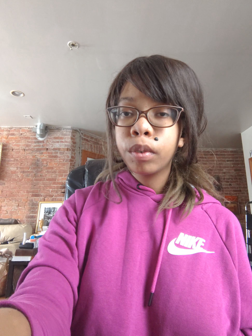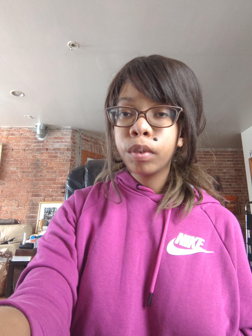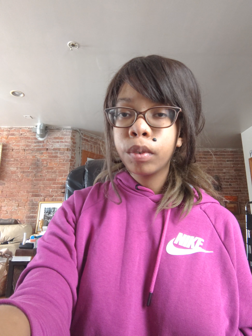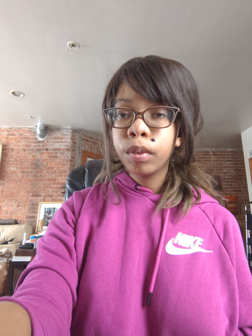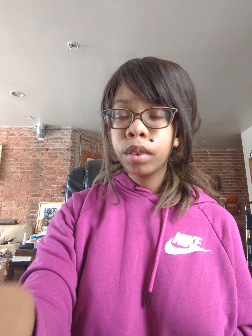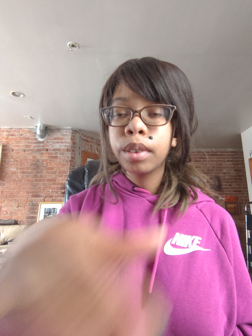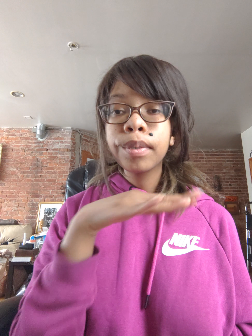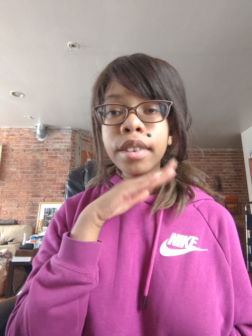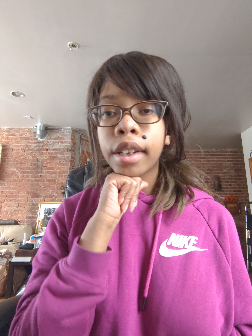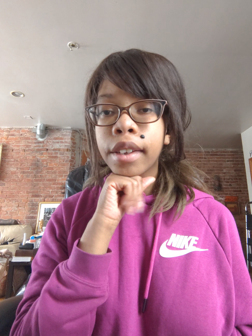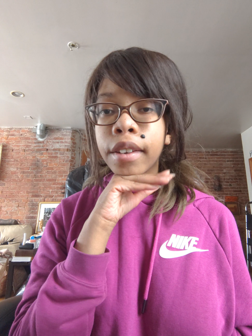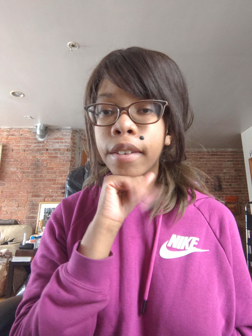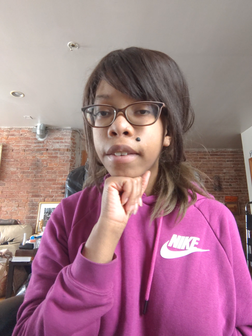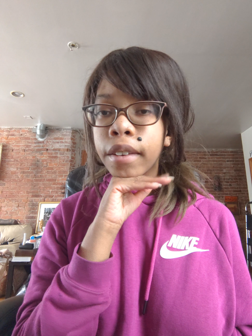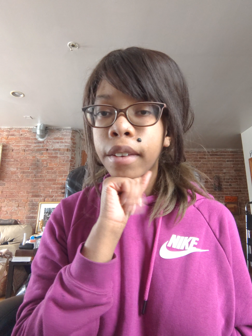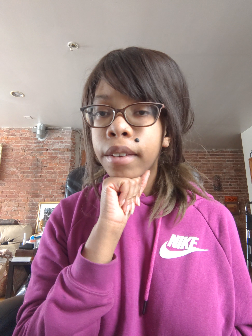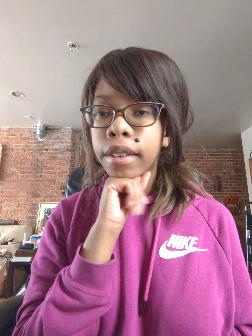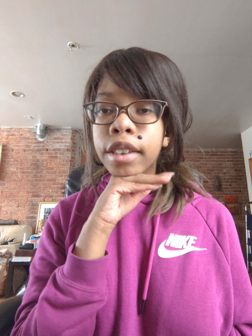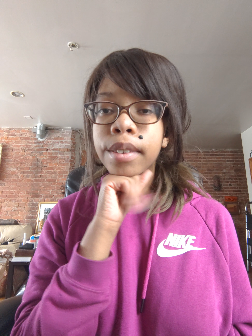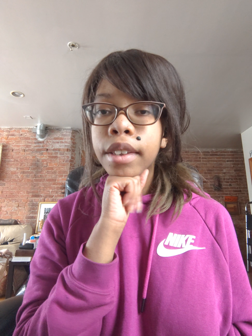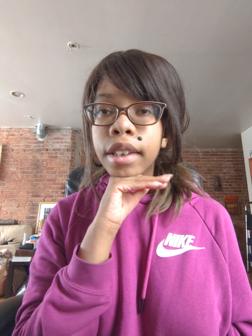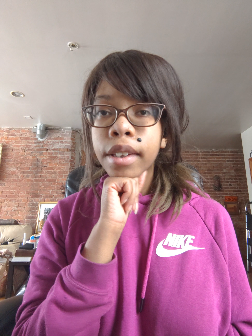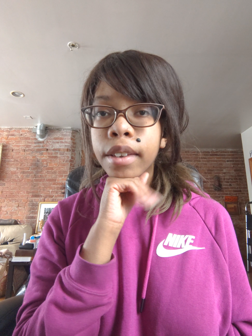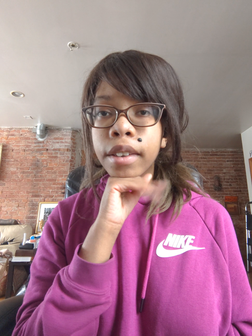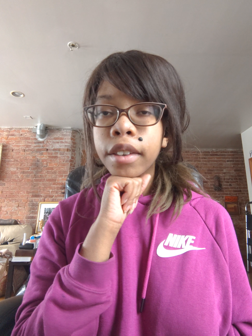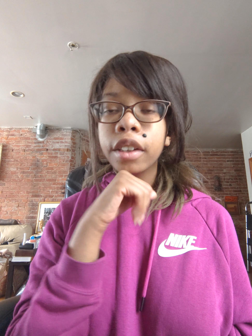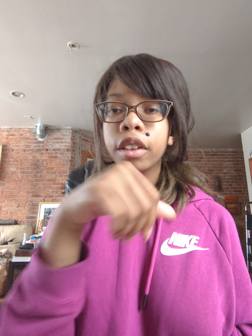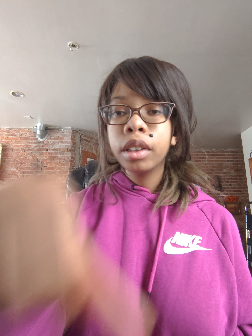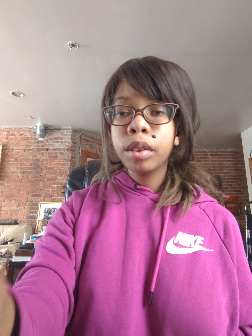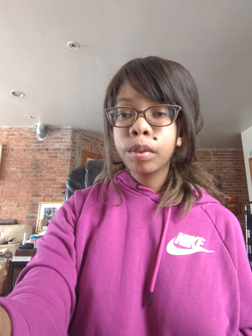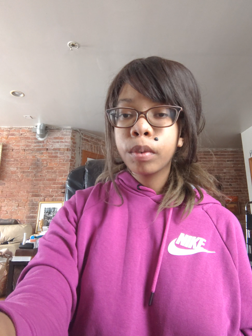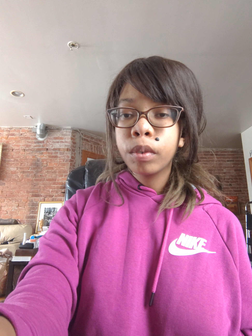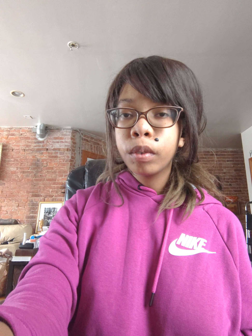pig